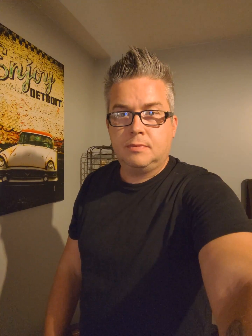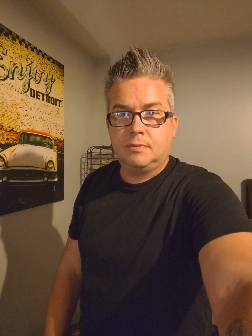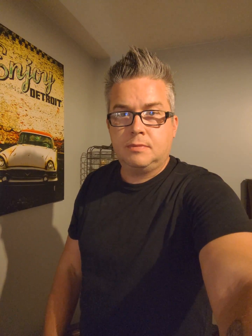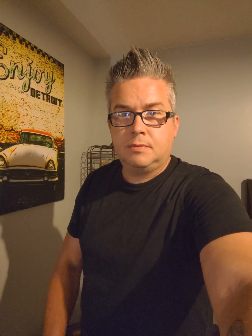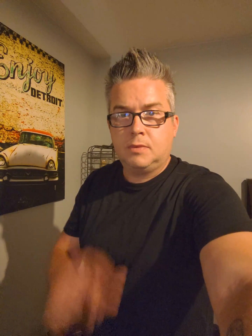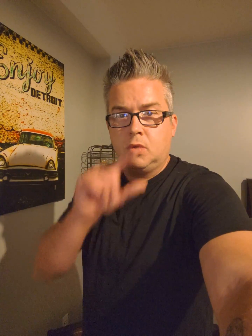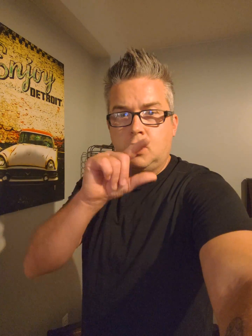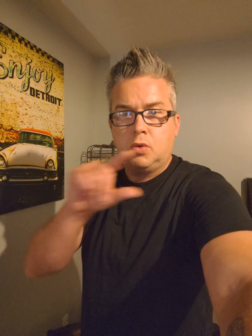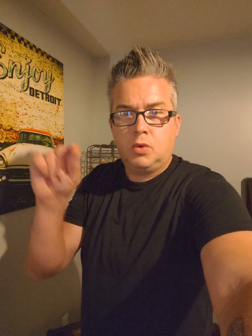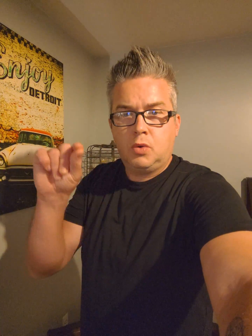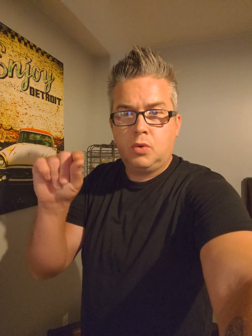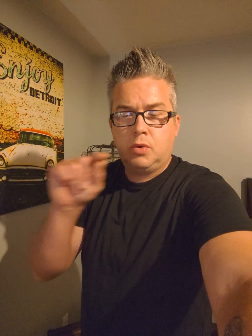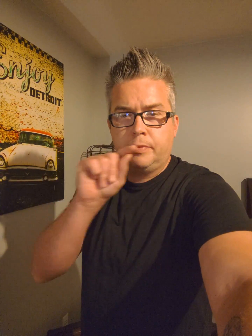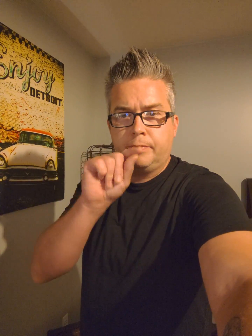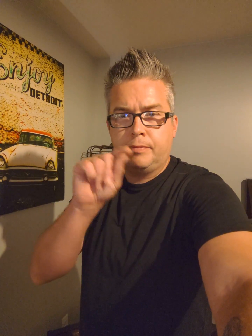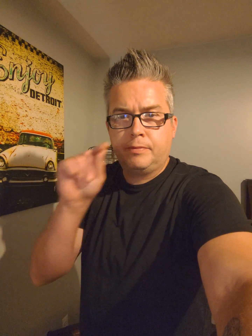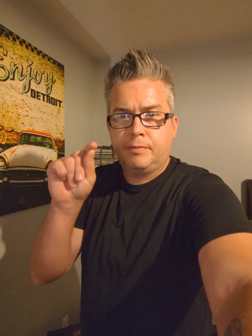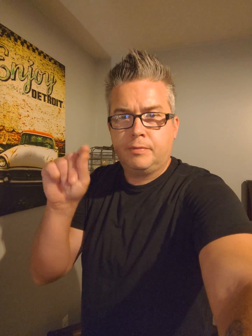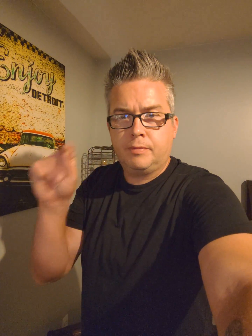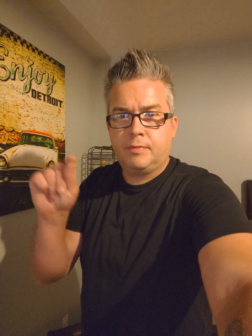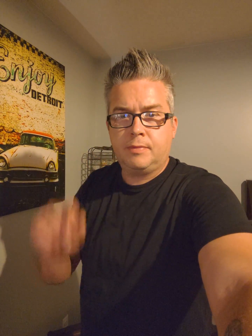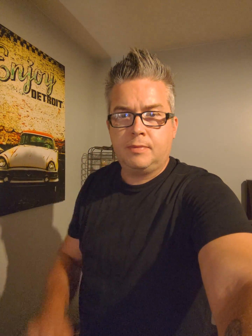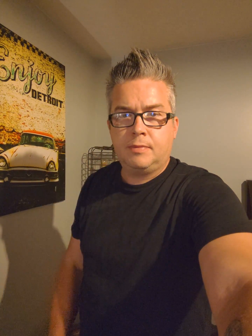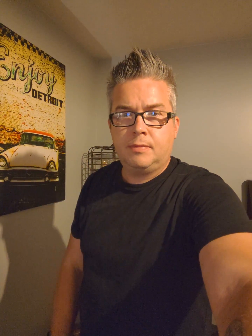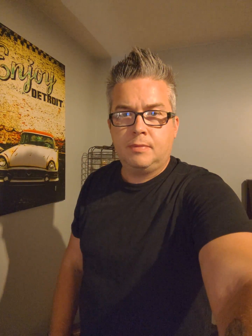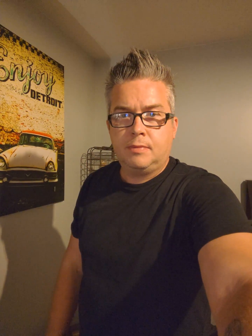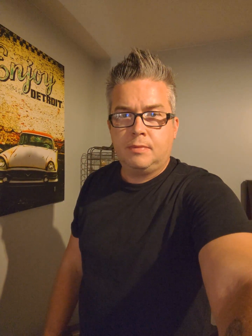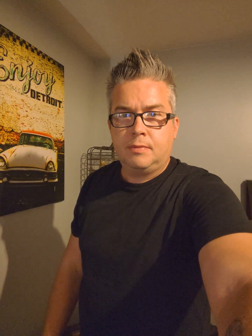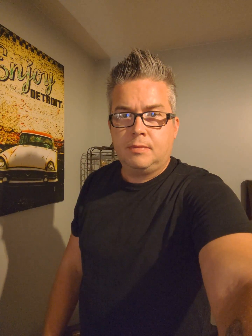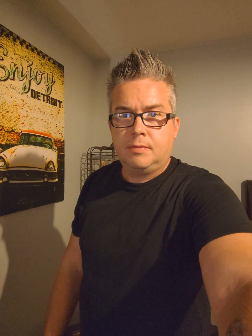peas